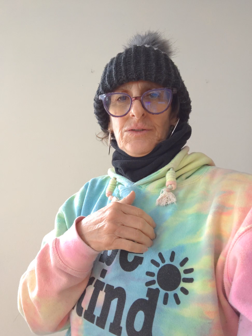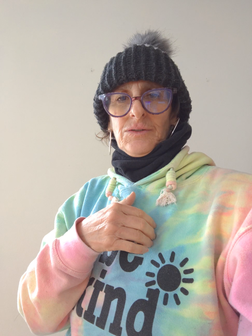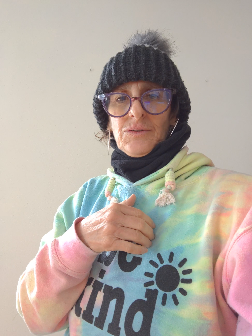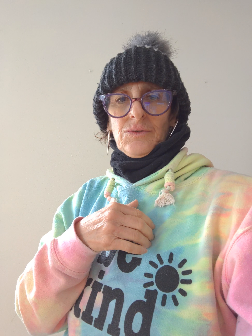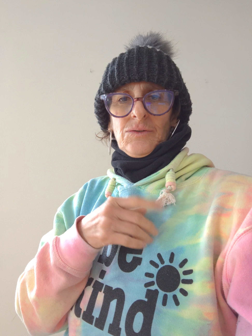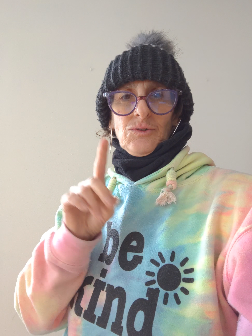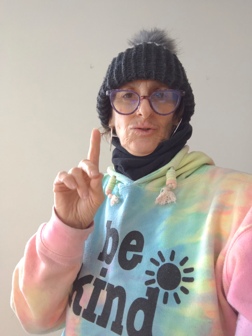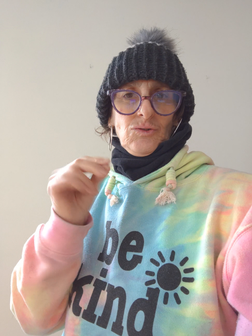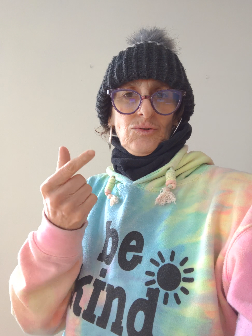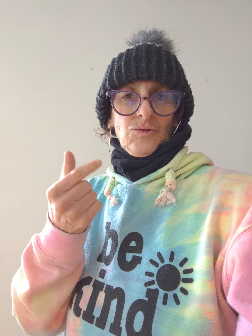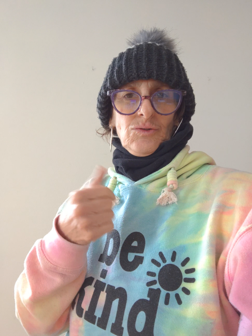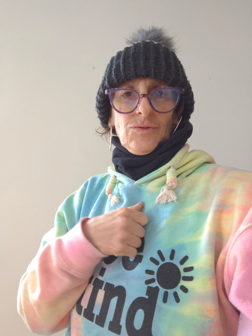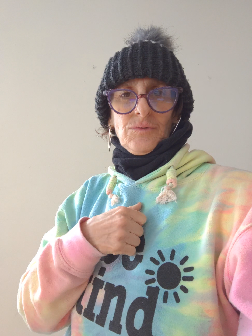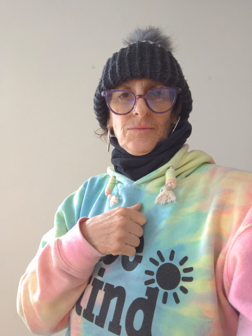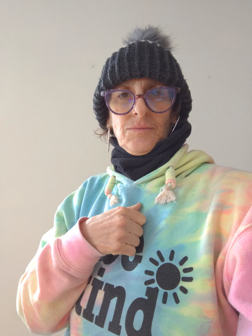dog